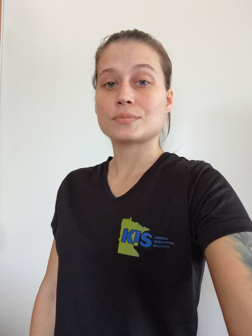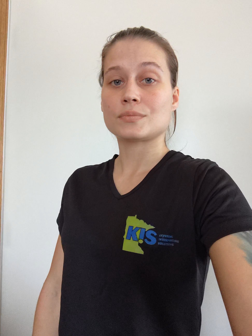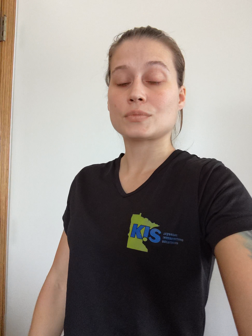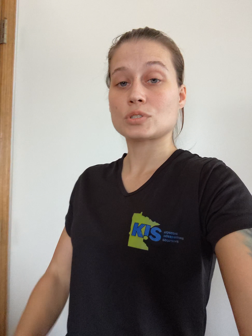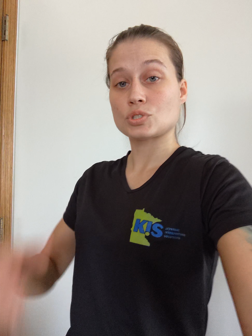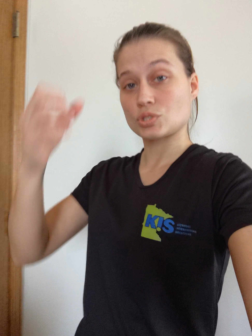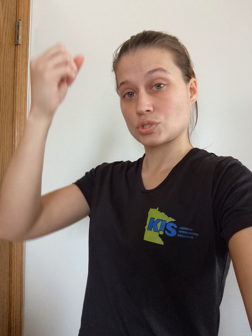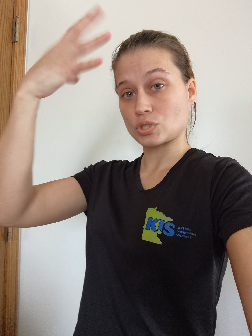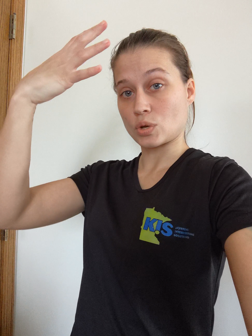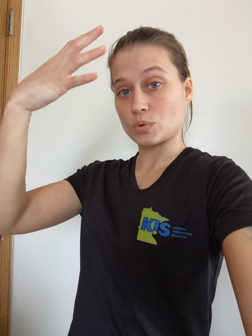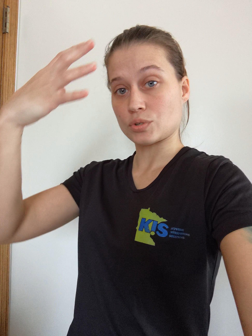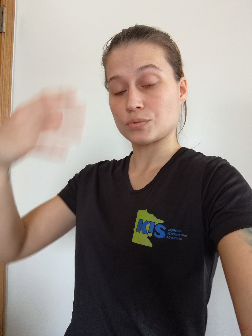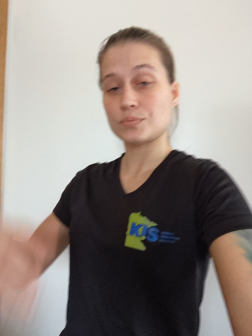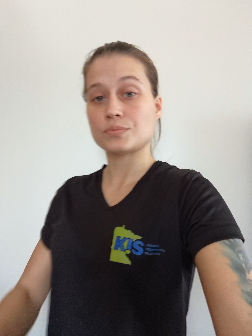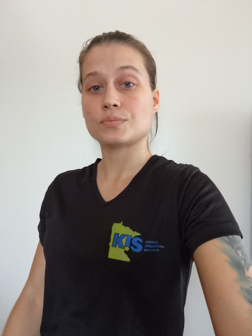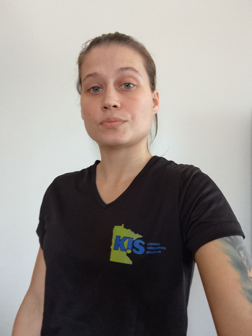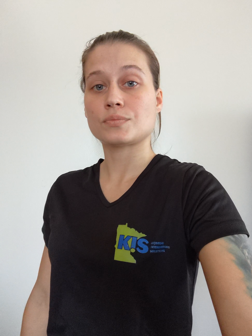shower